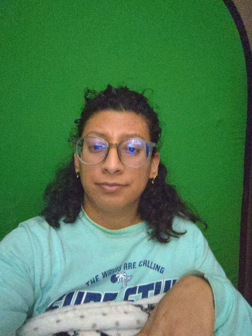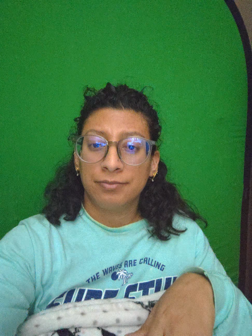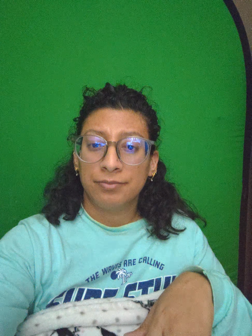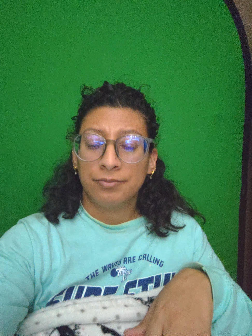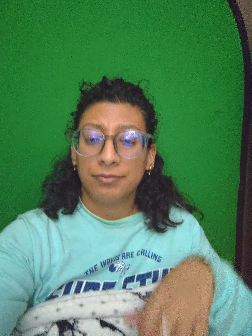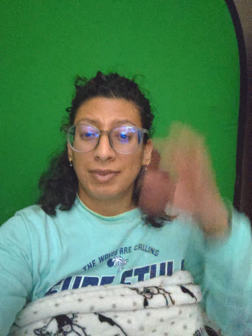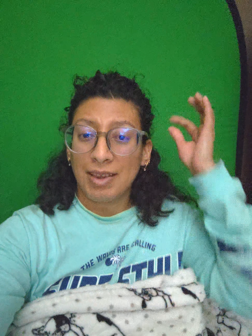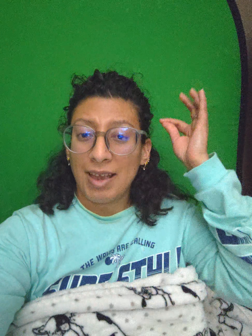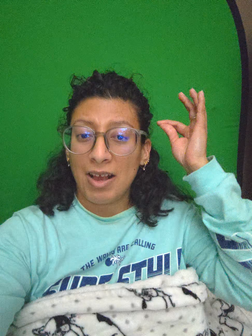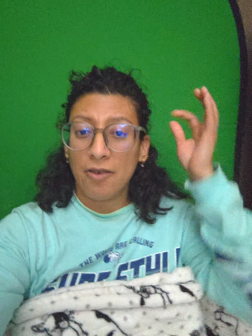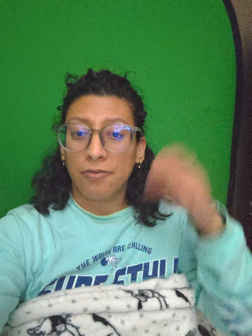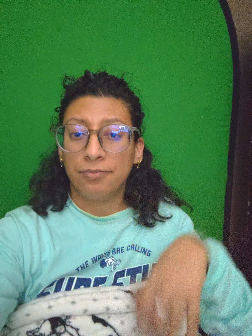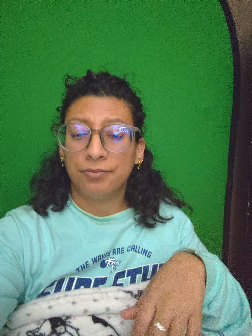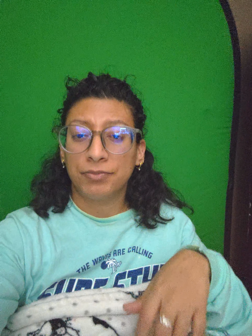hair